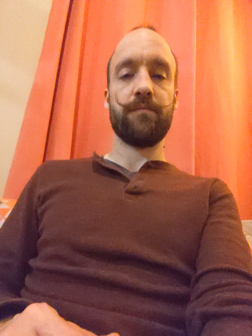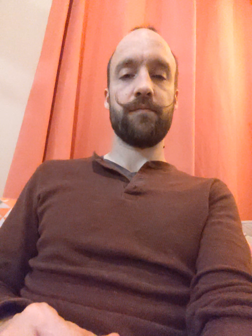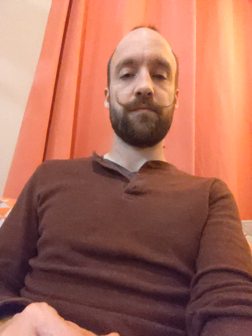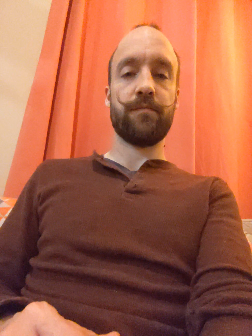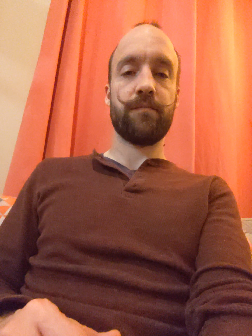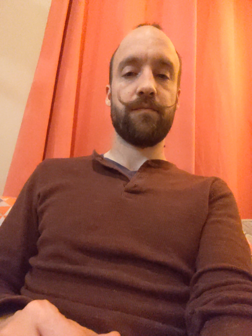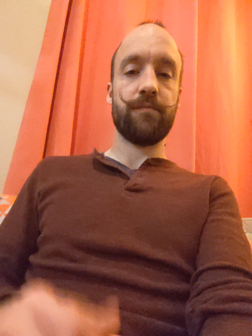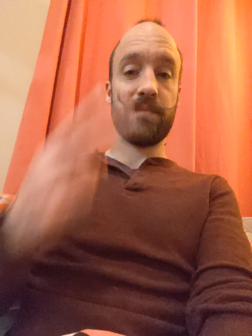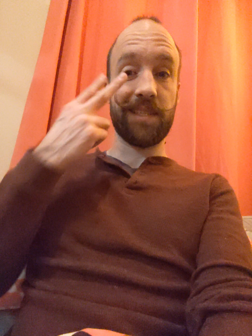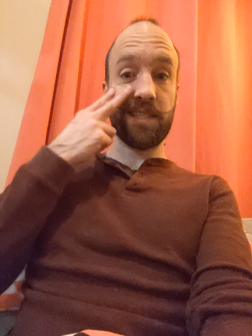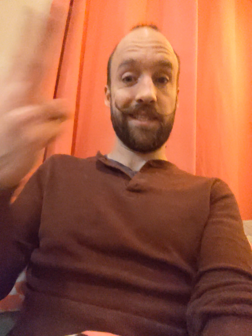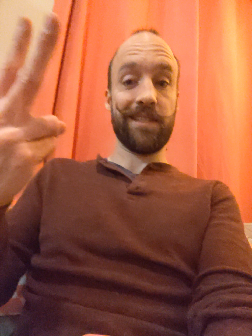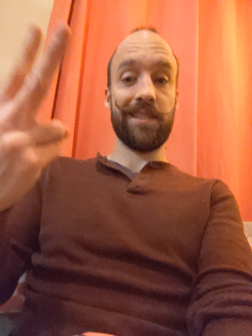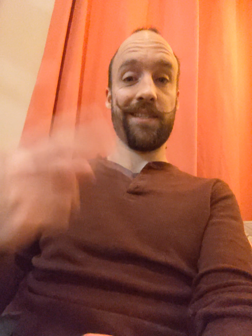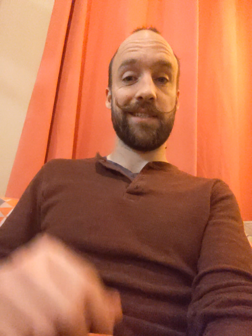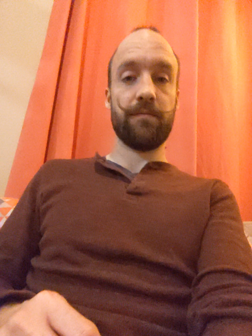see